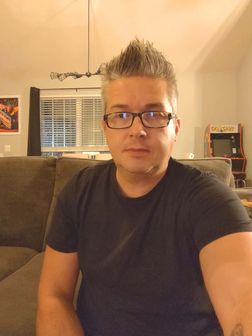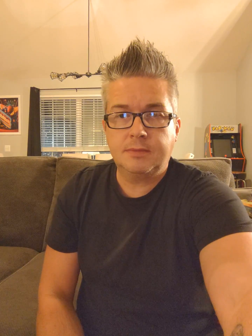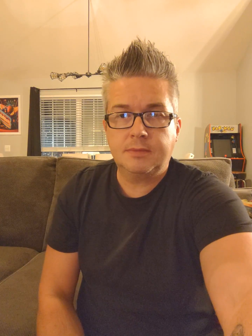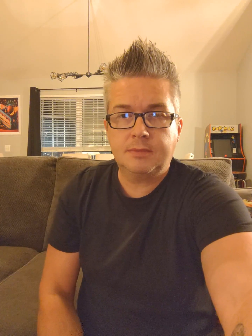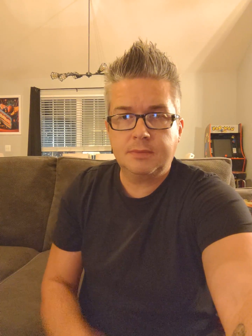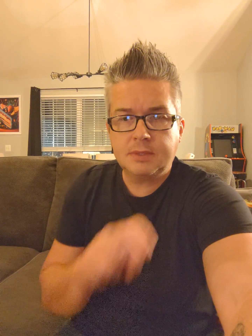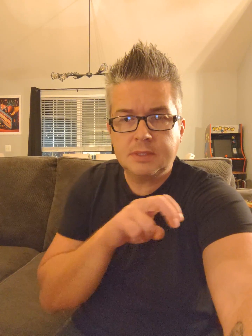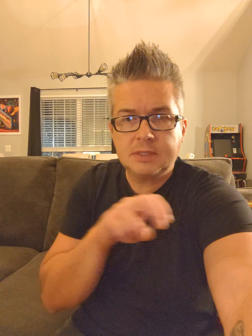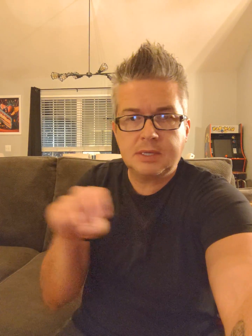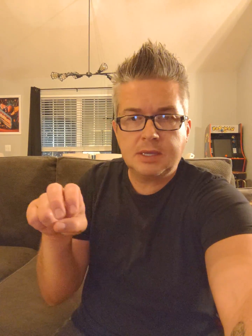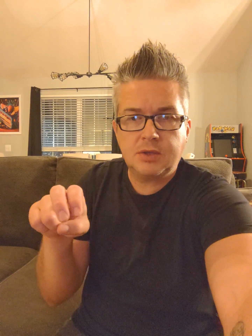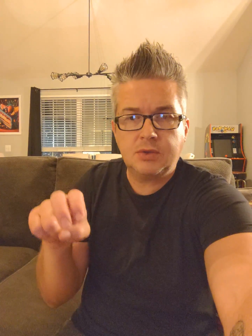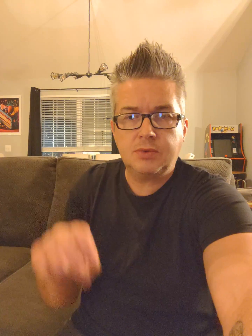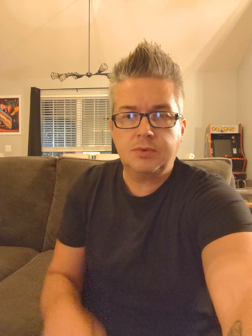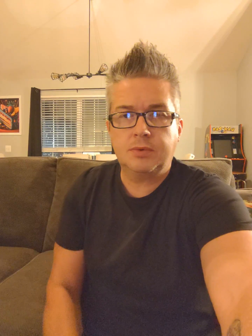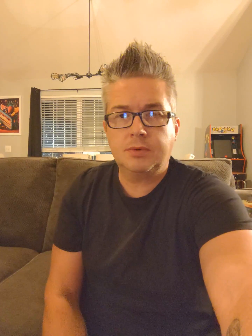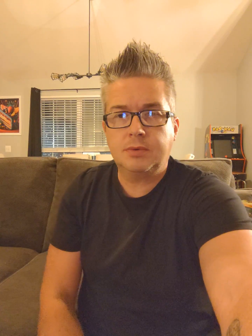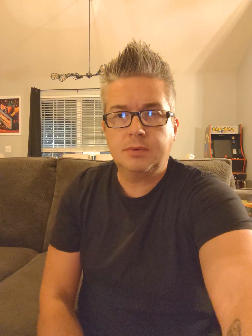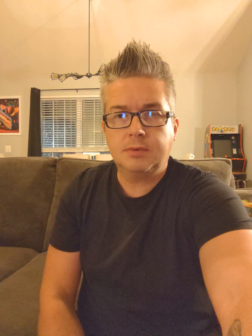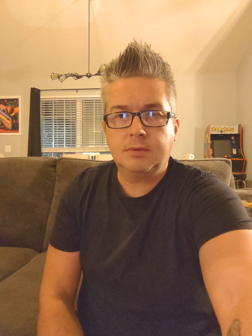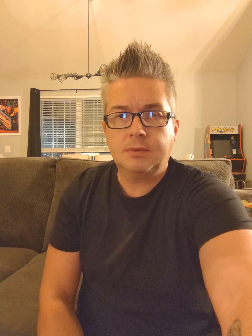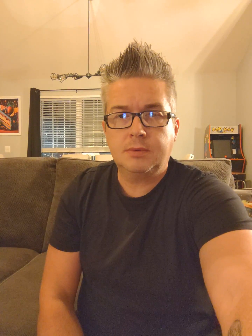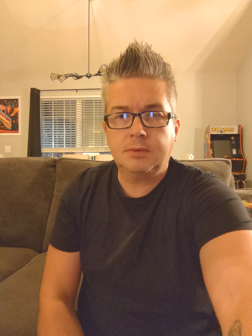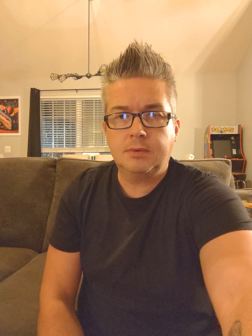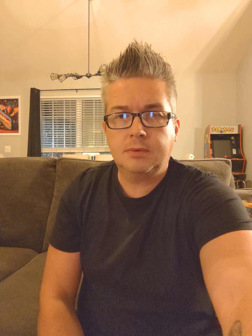bench